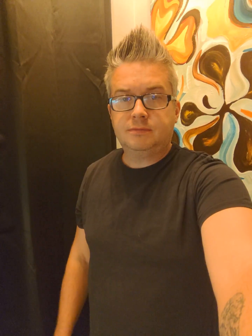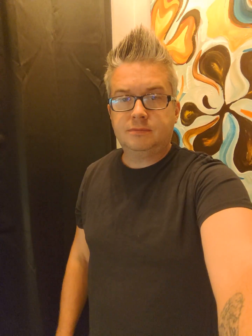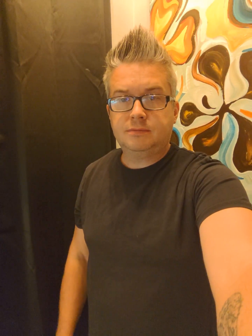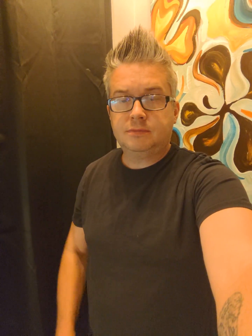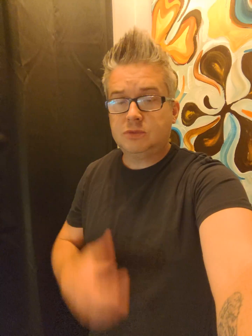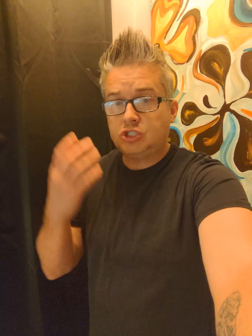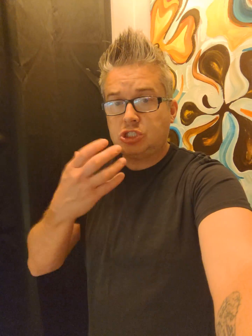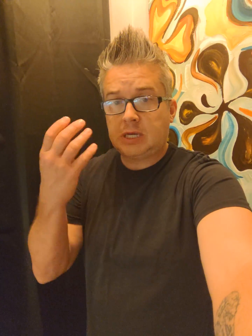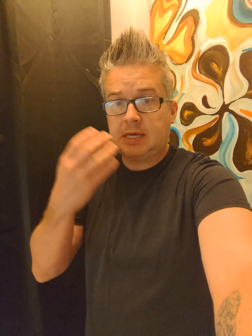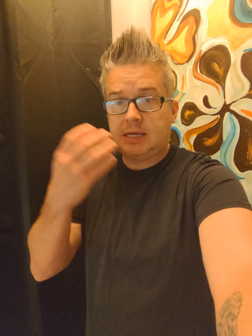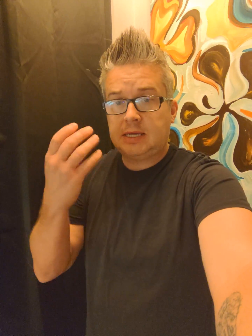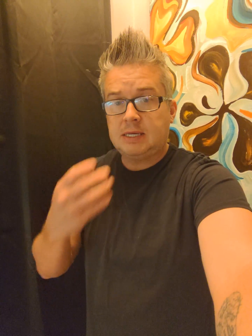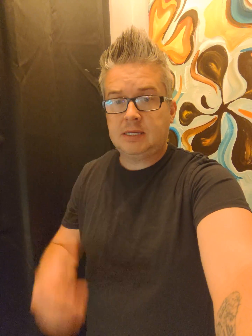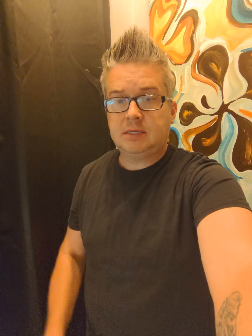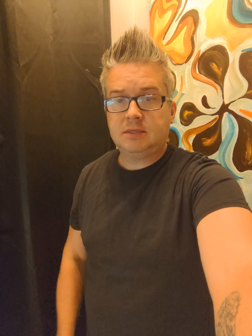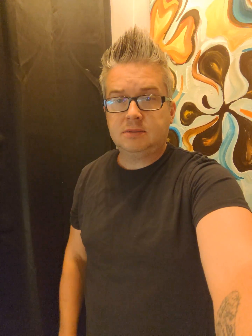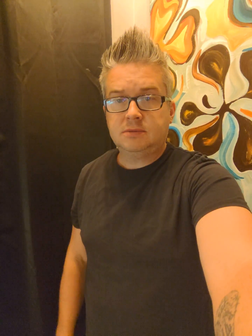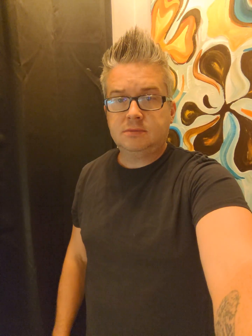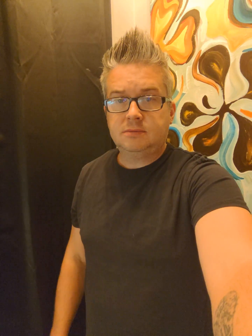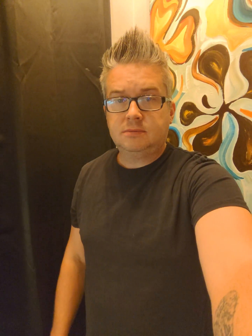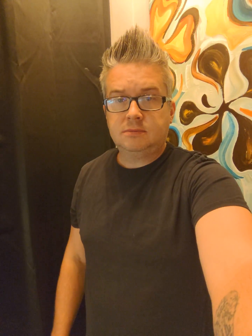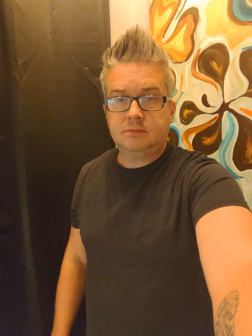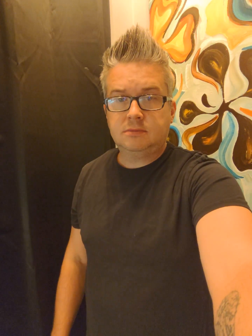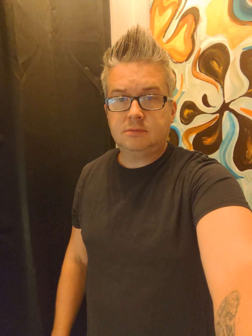shake